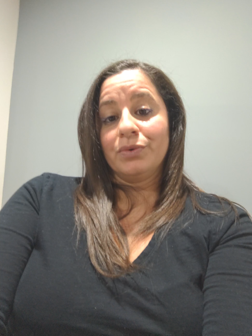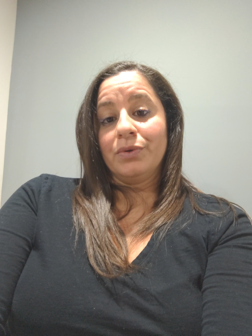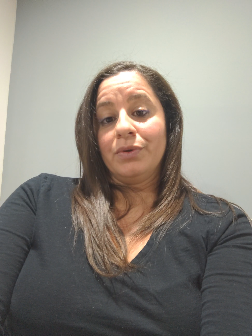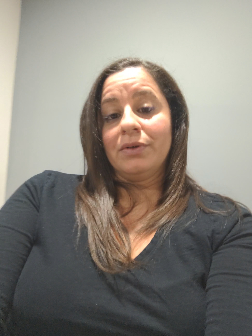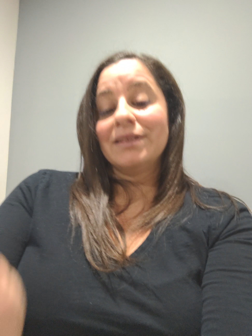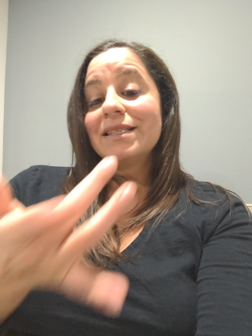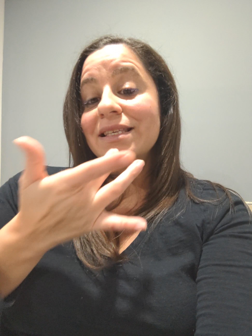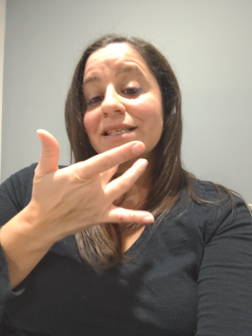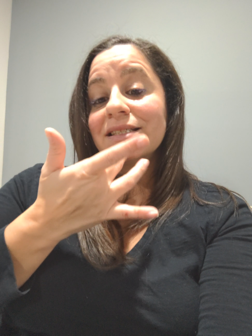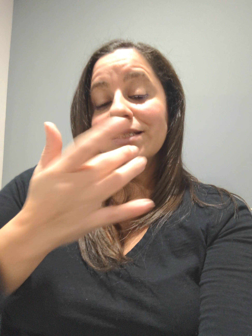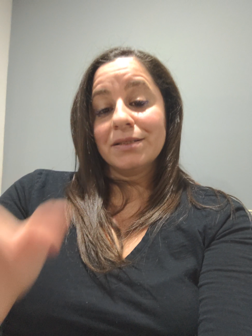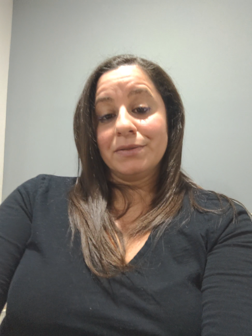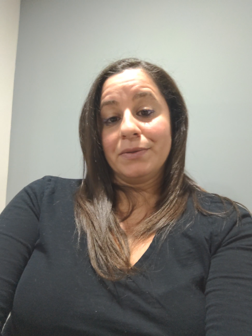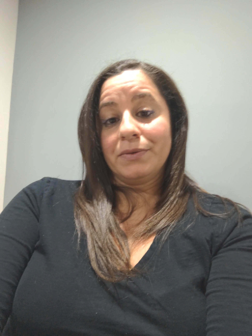taste